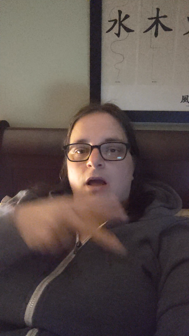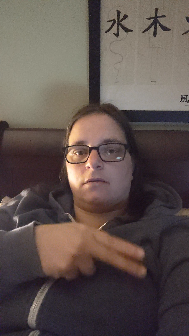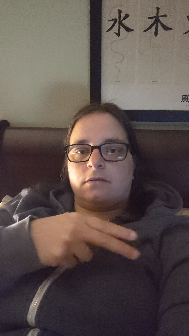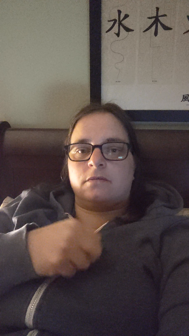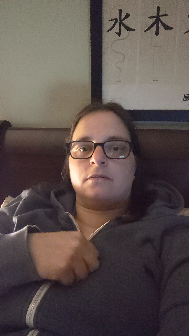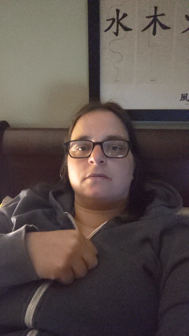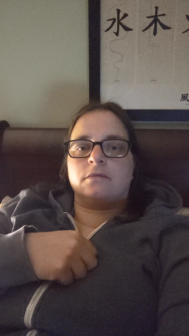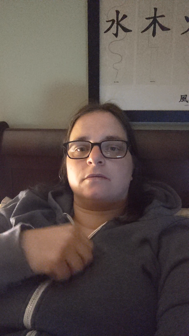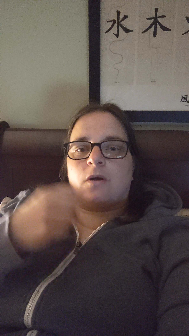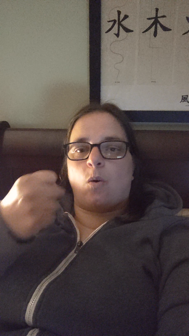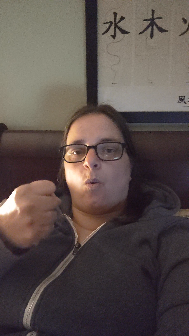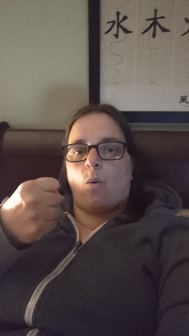hold